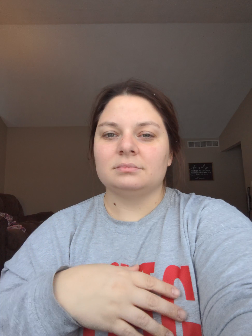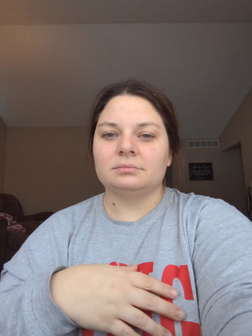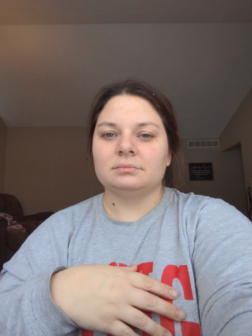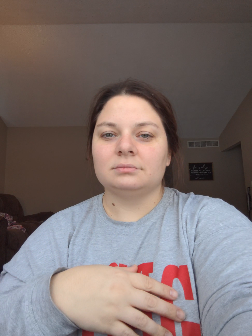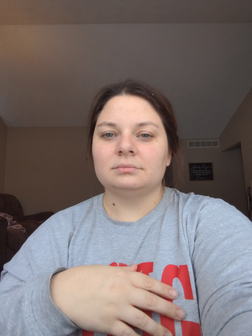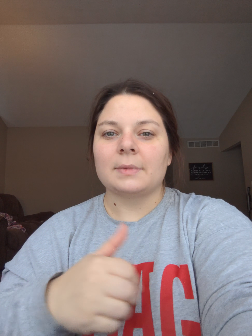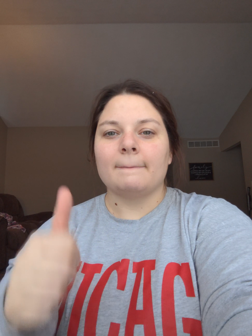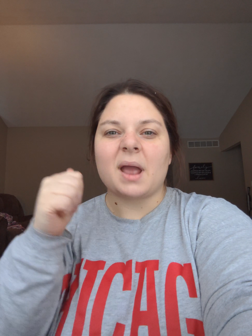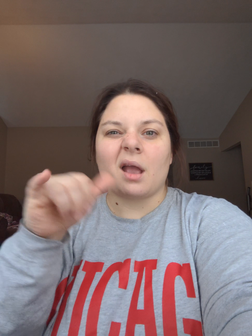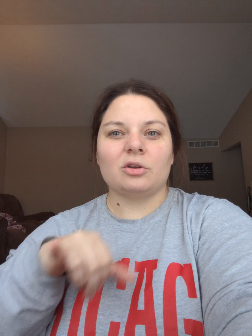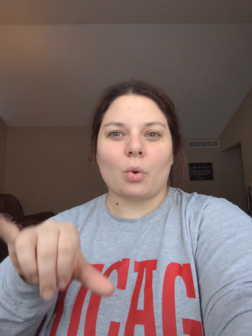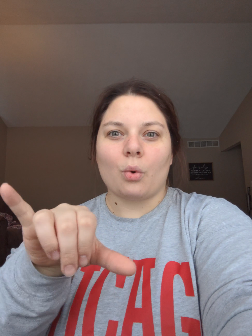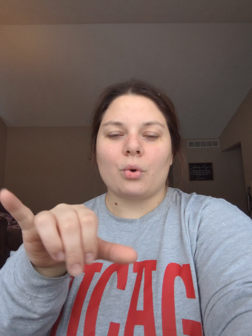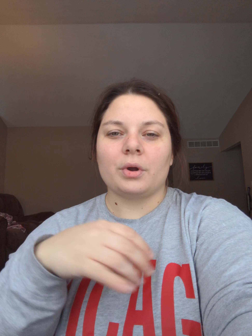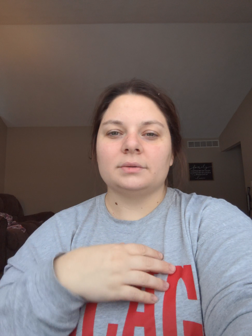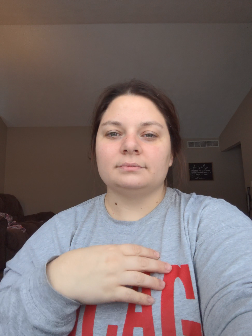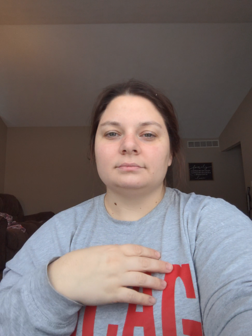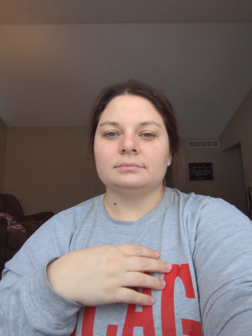backyard